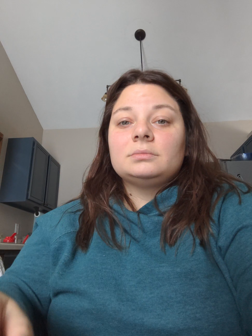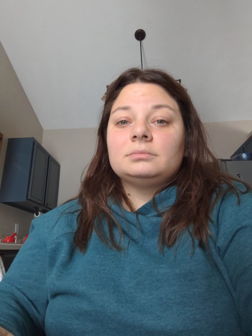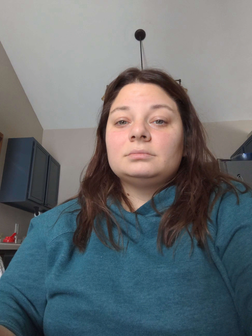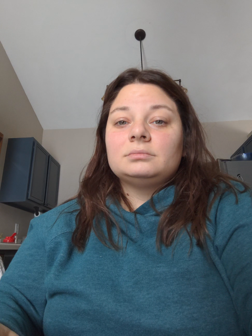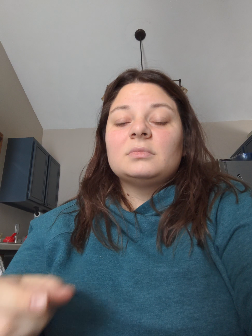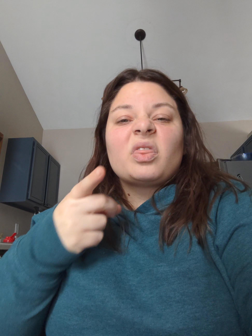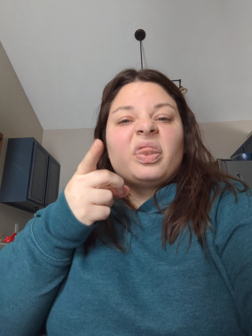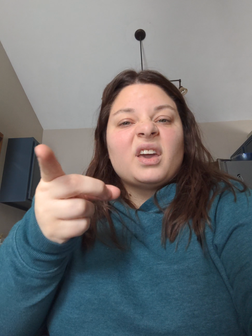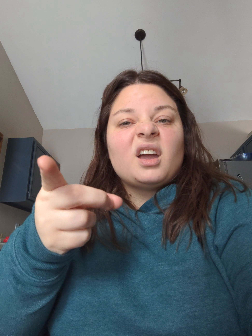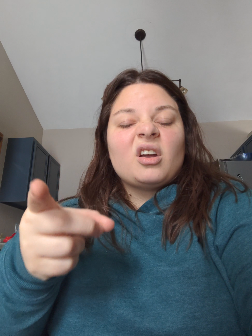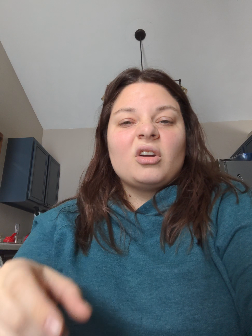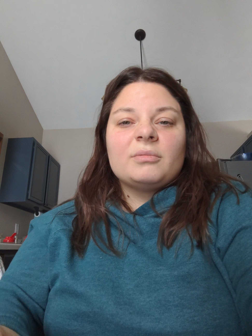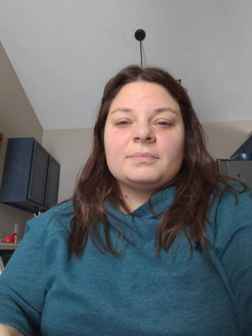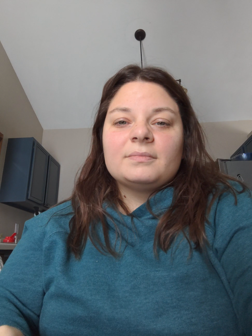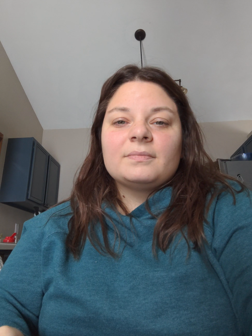there